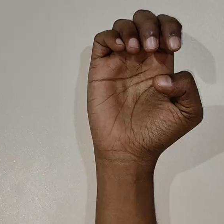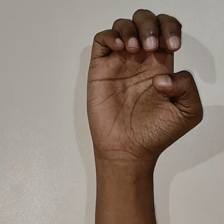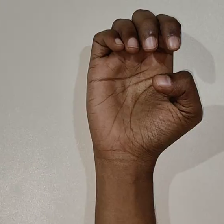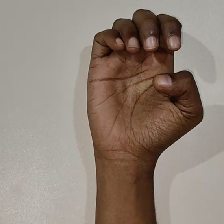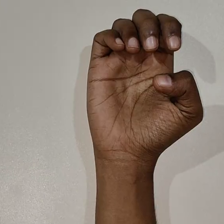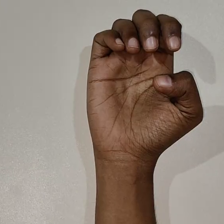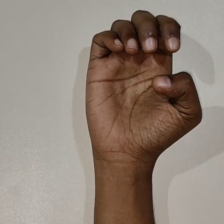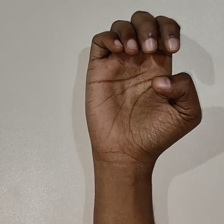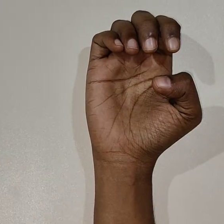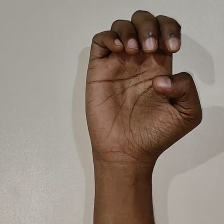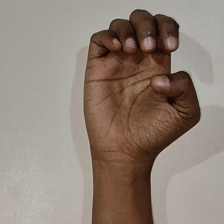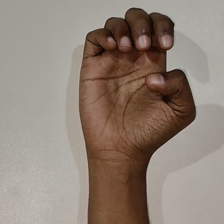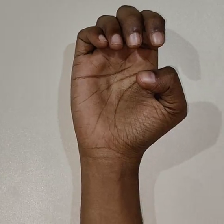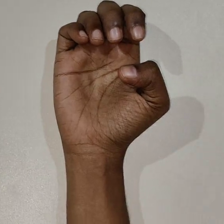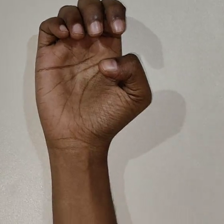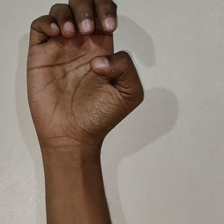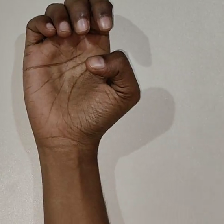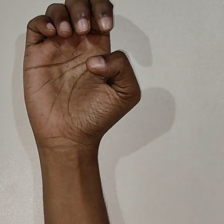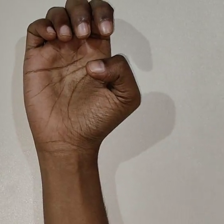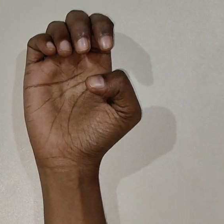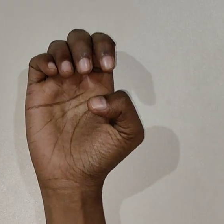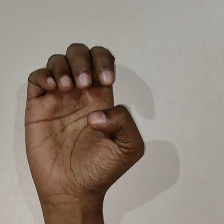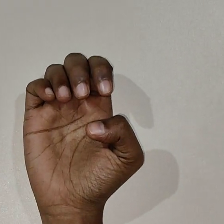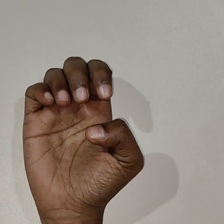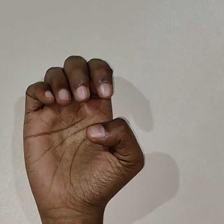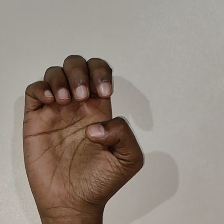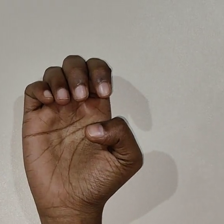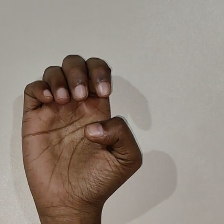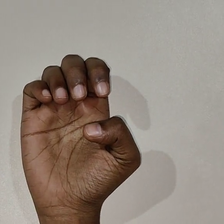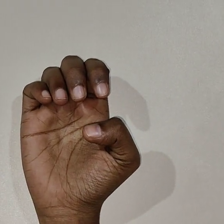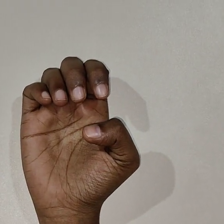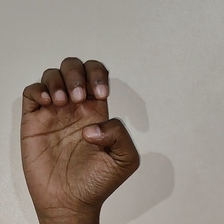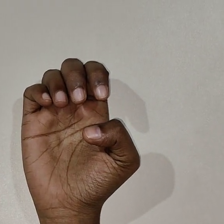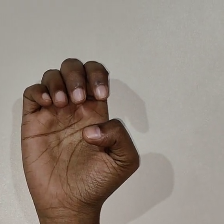ഈ